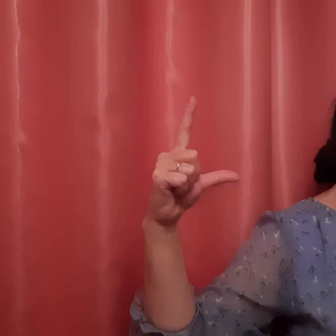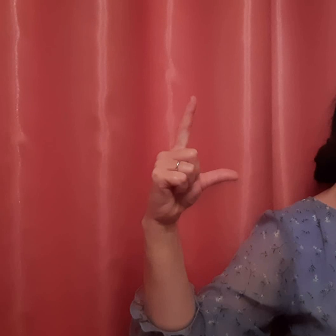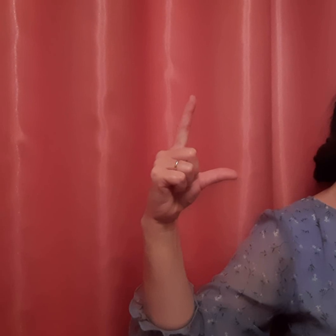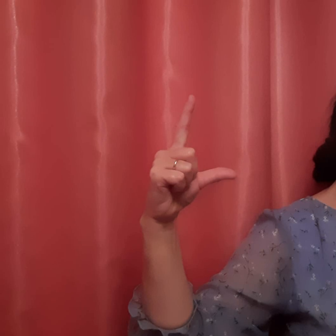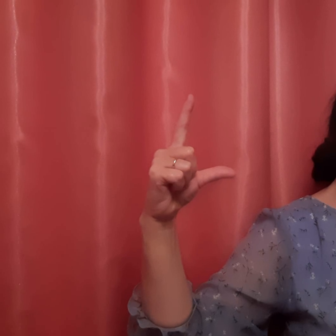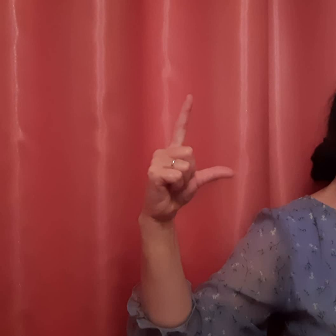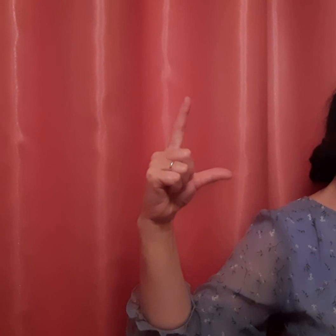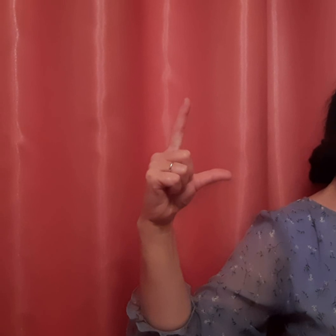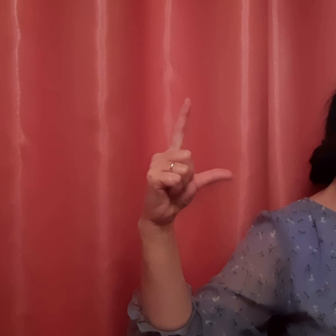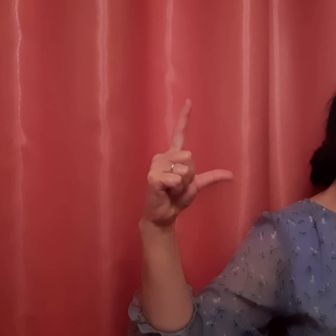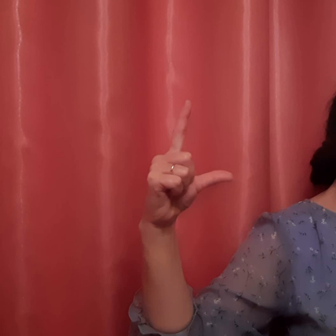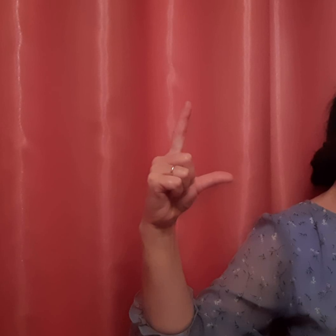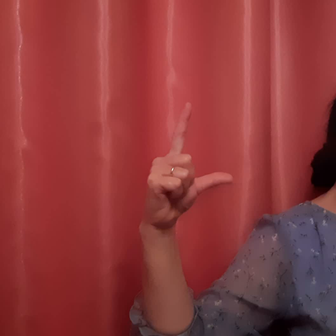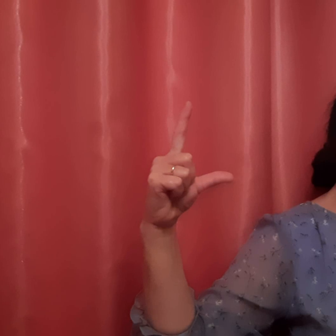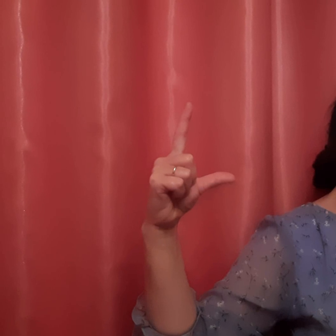Ь